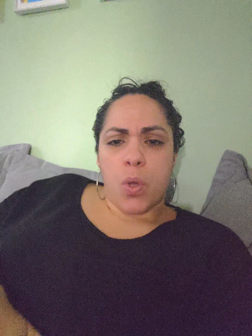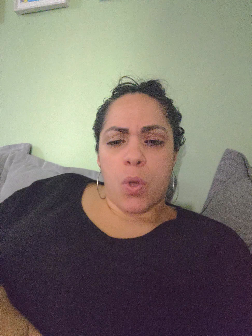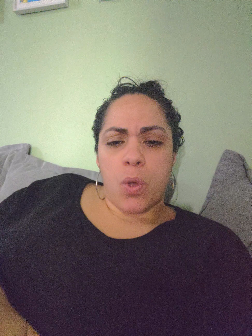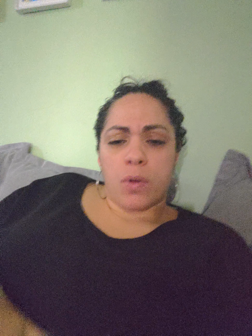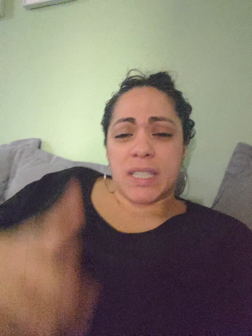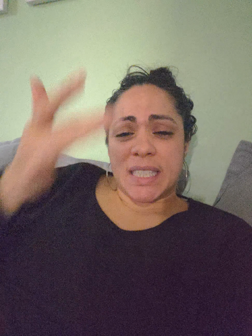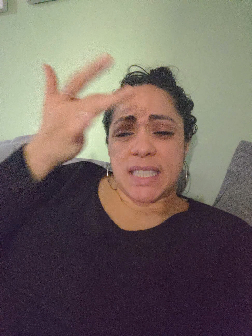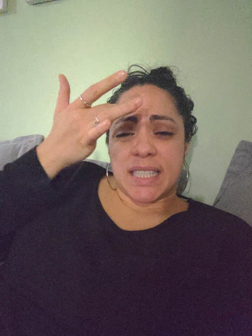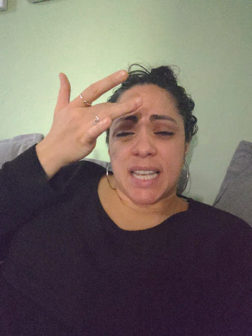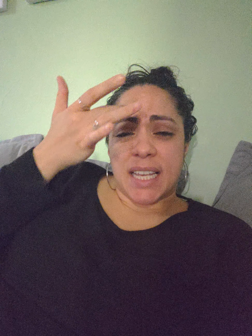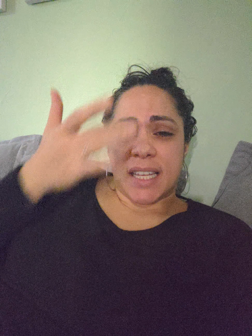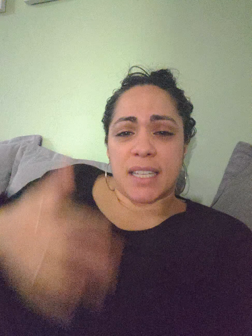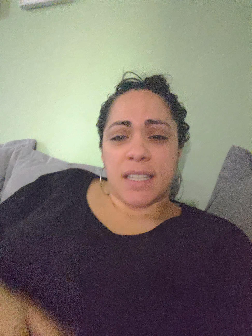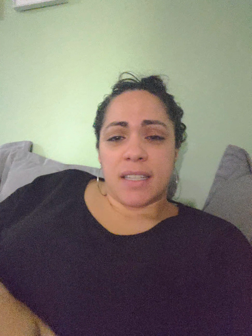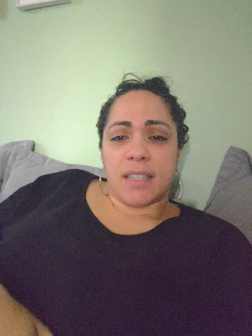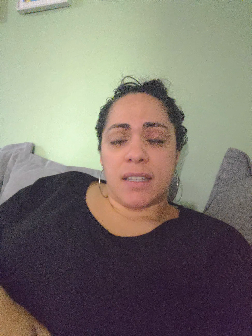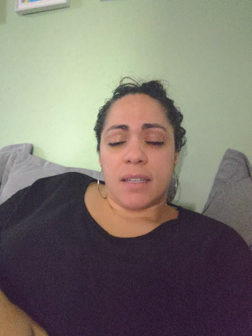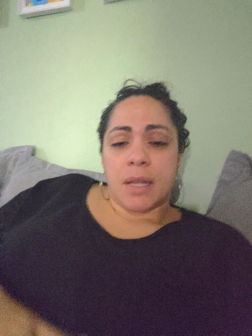sick